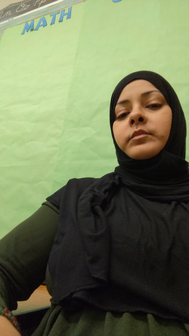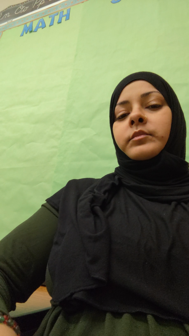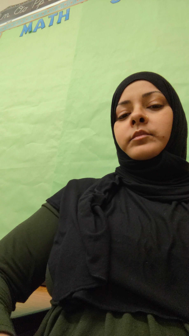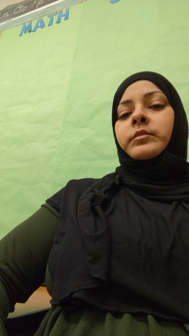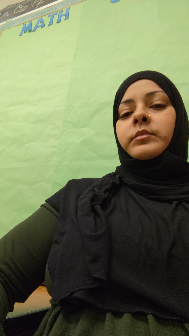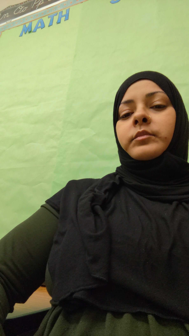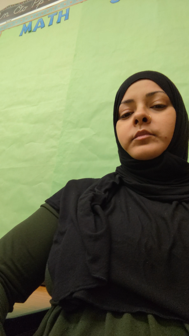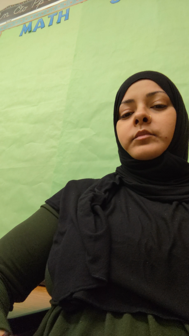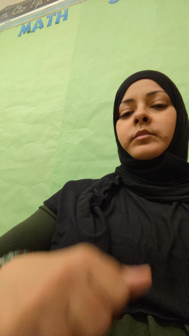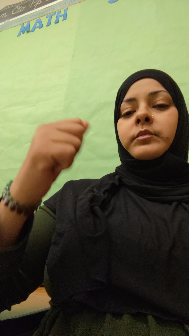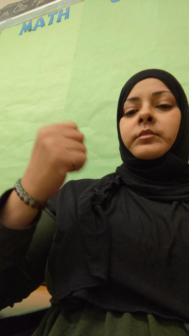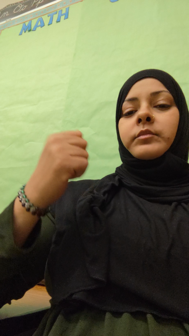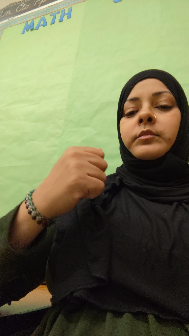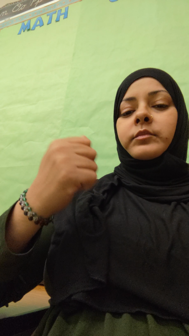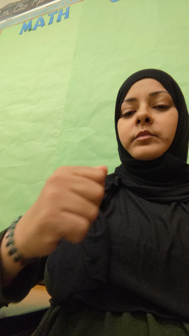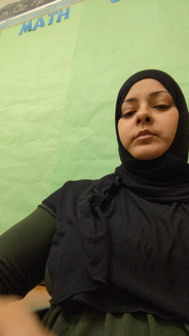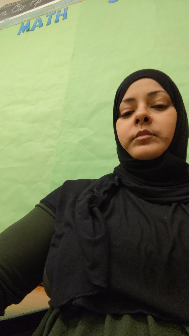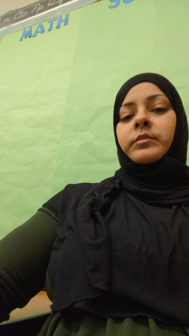shake